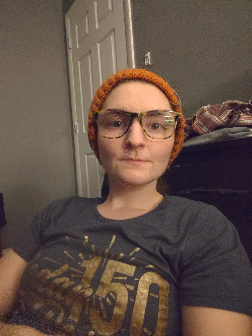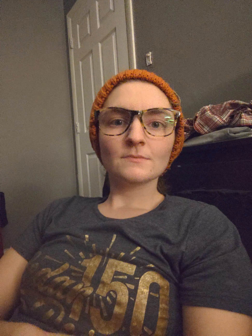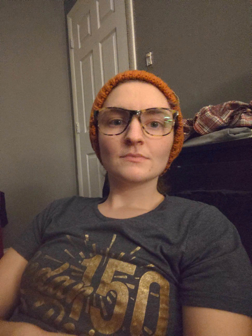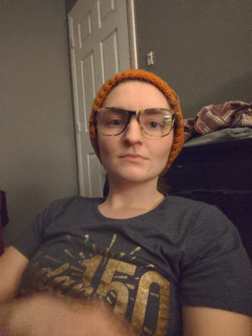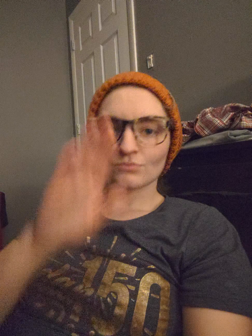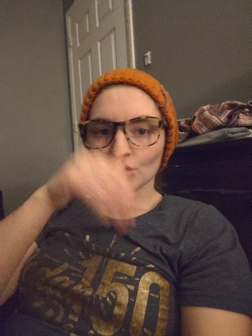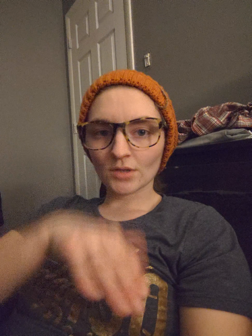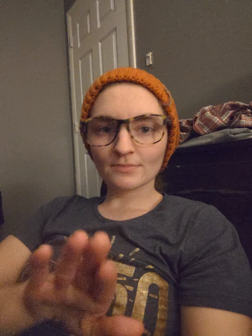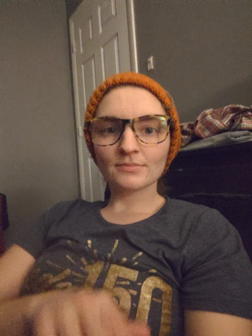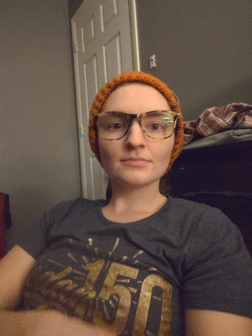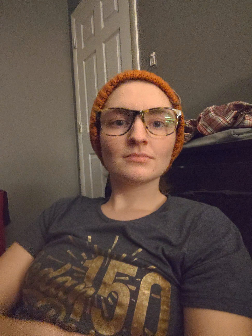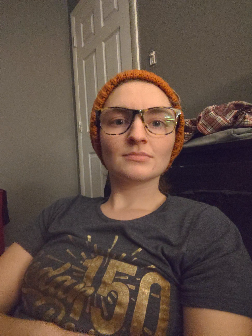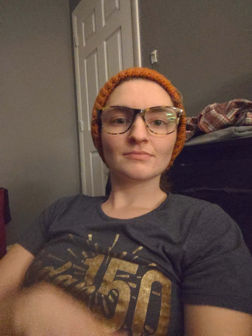elephant